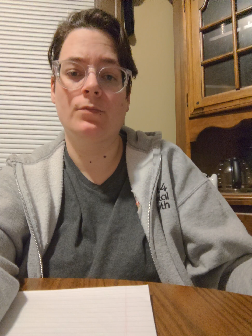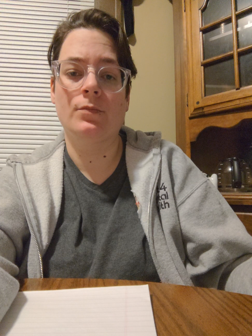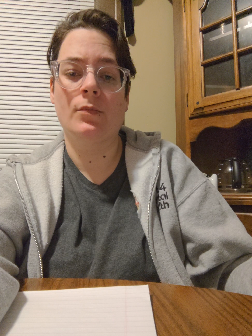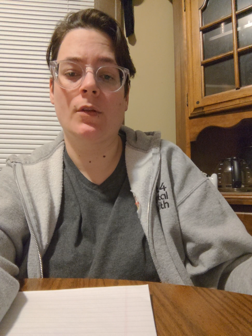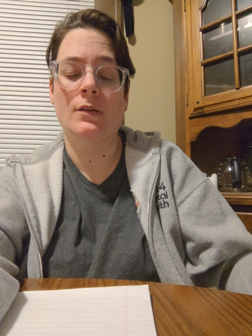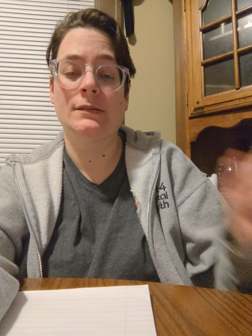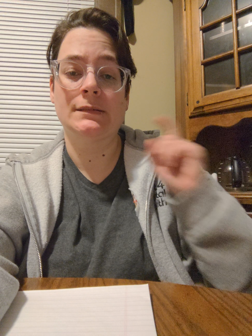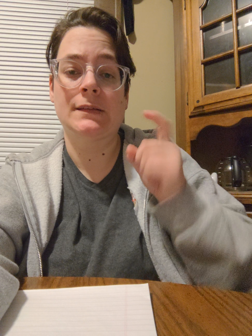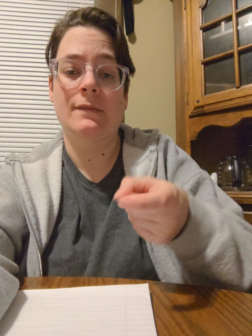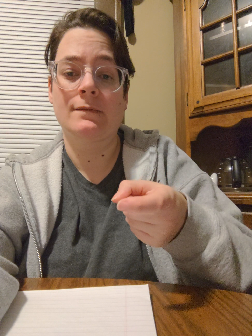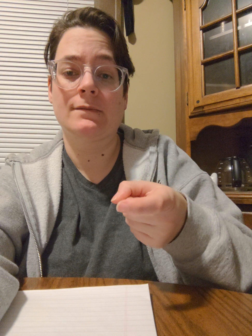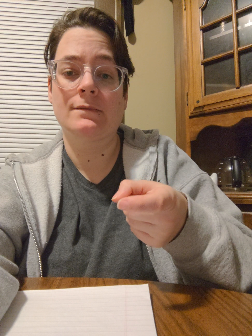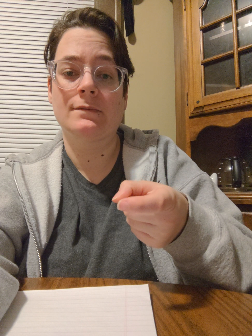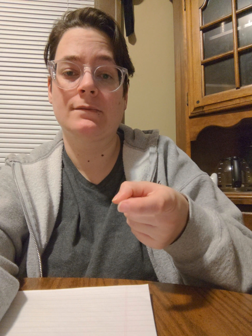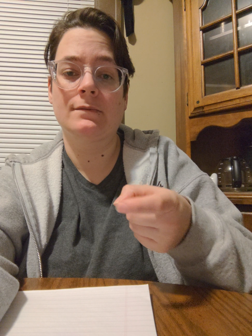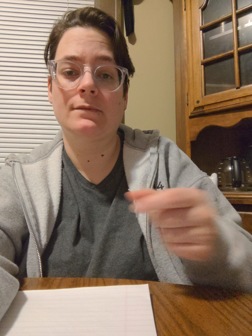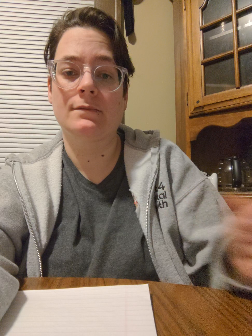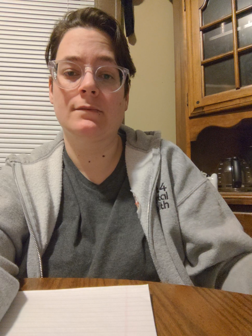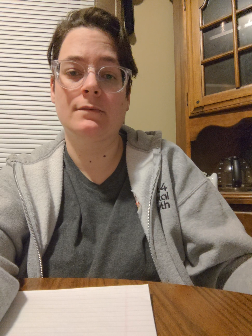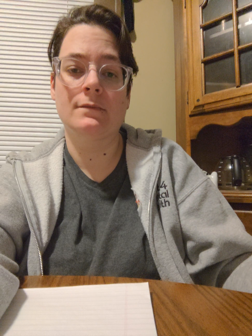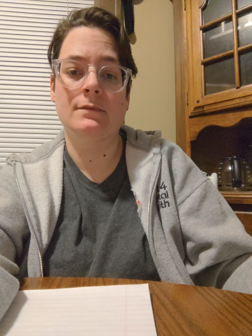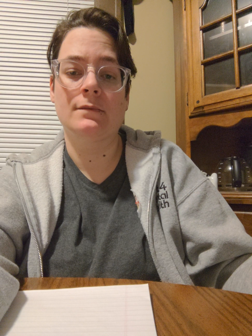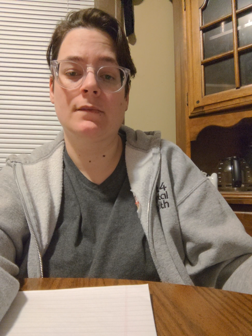gift